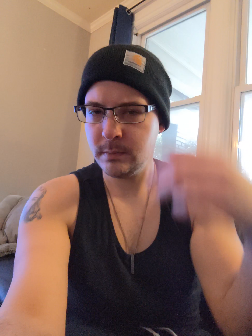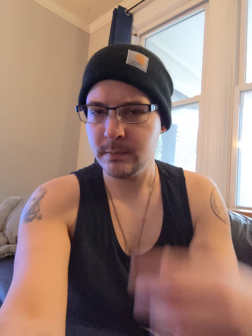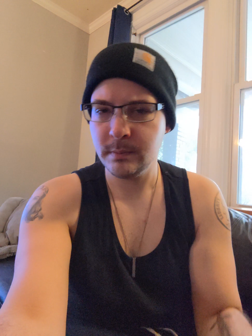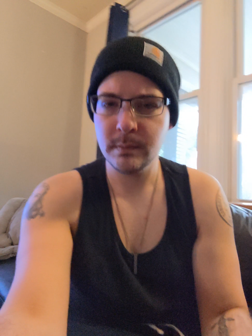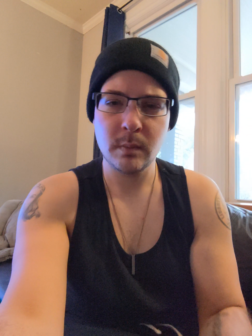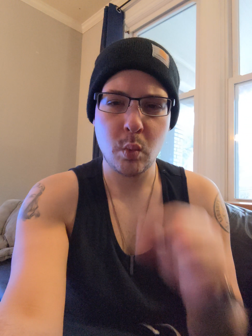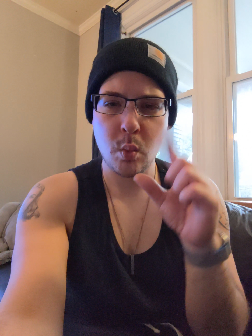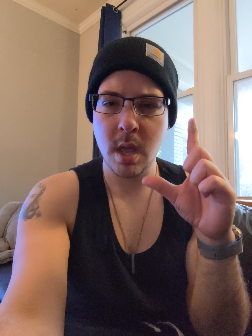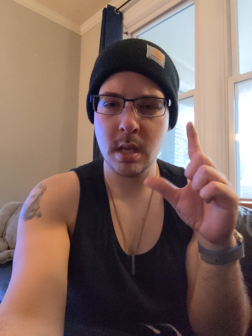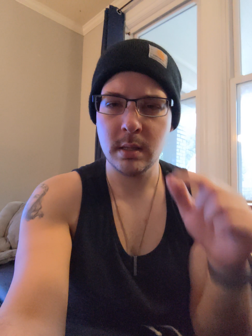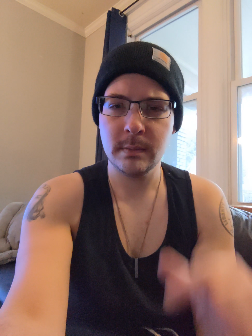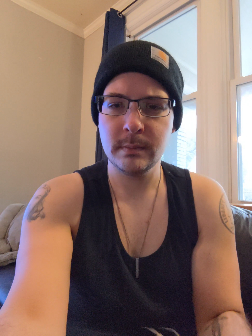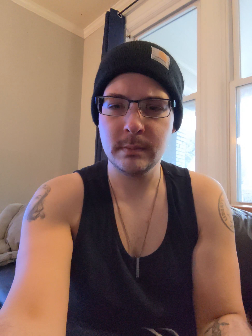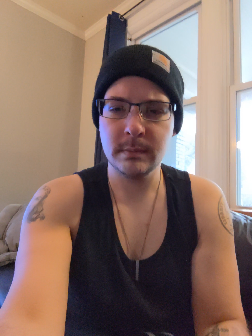wake